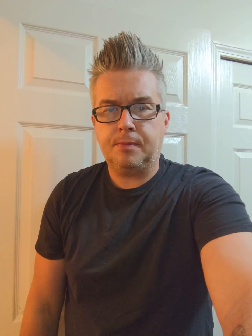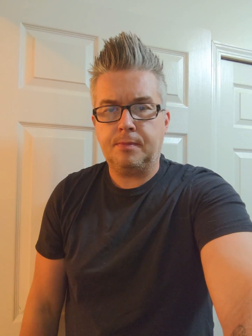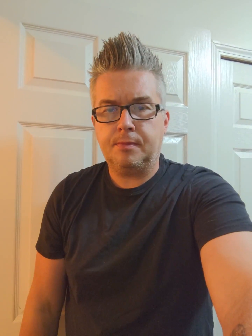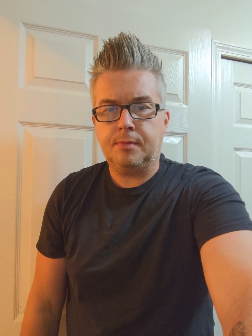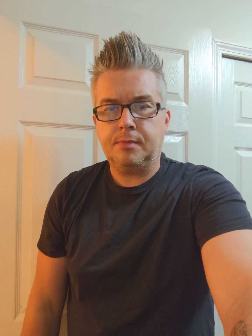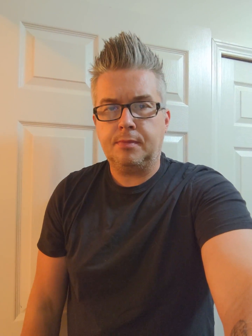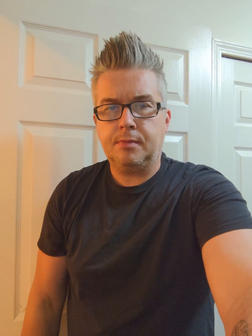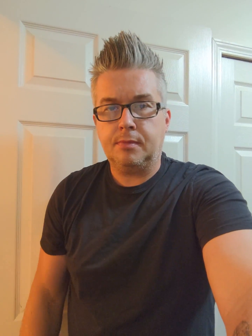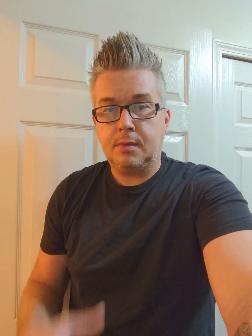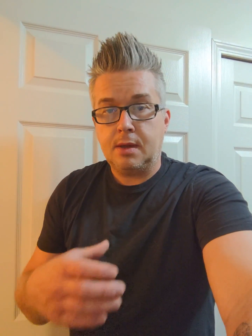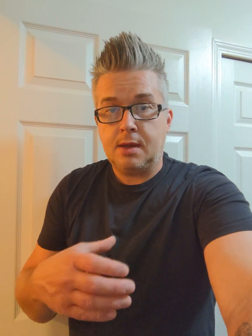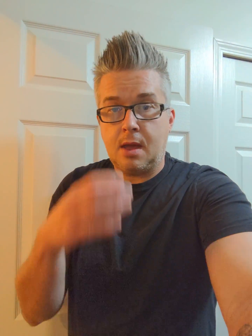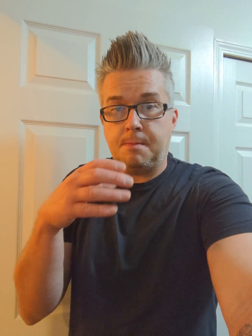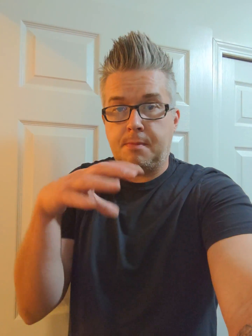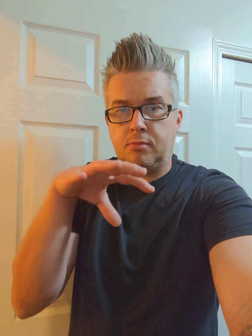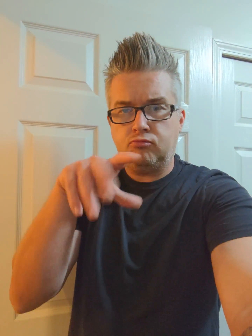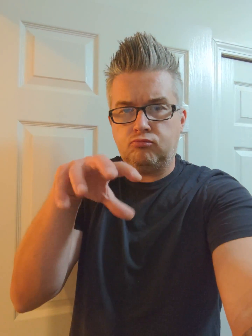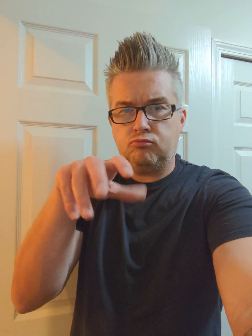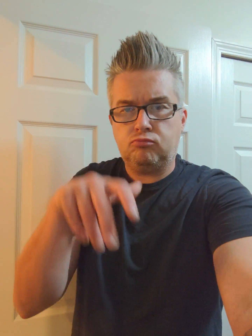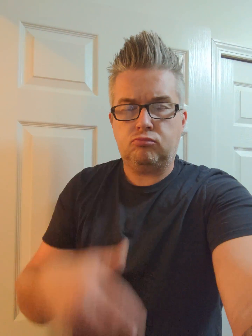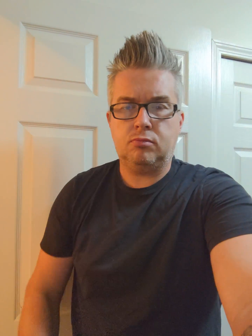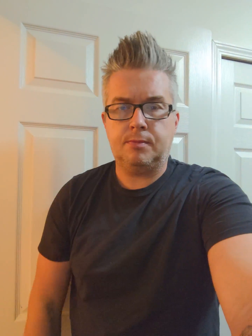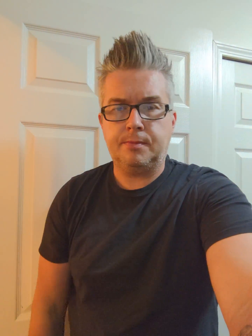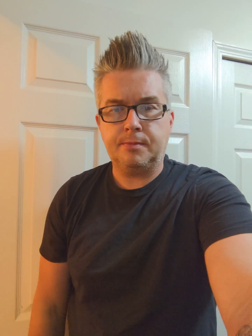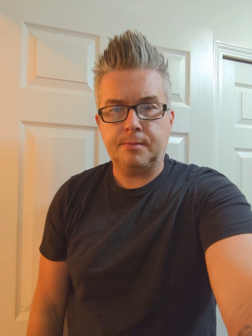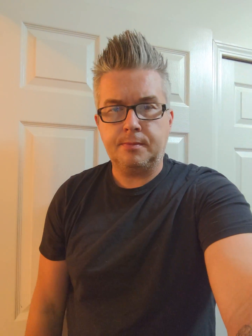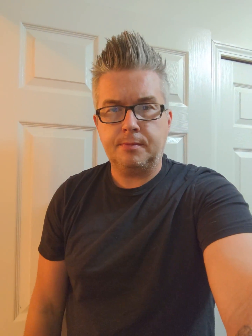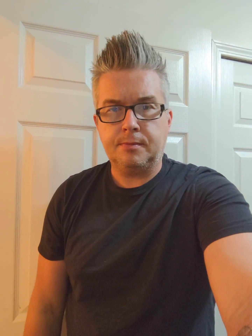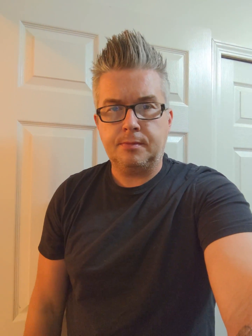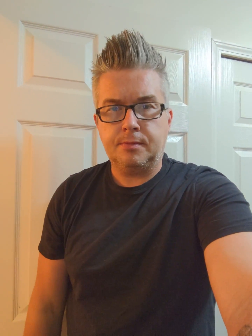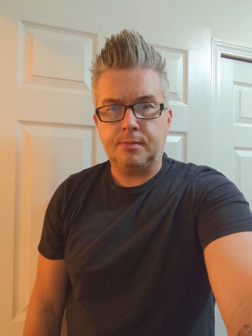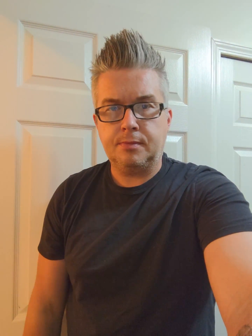jar